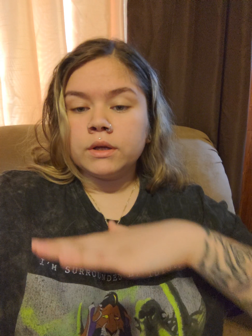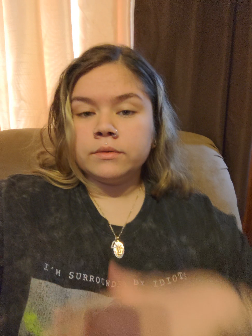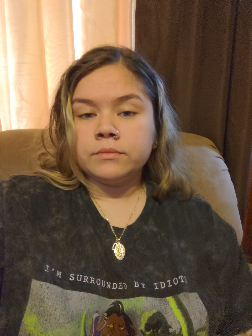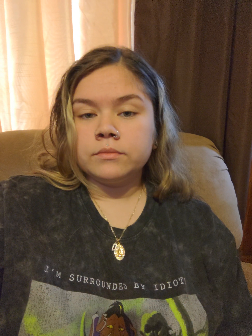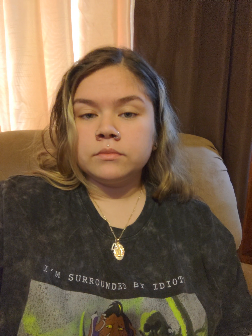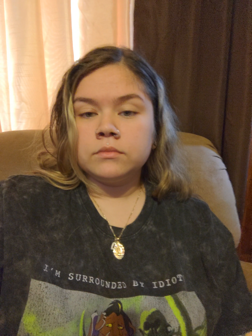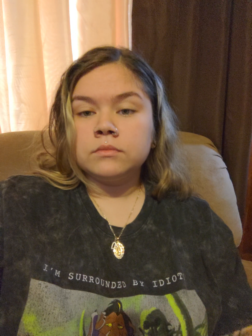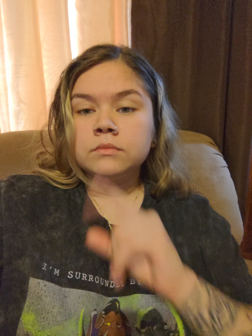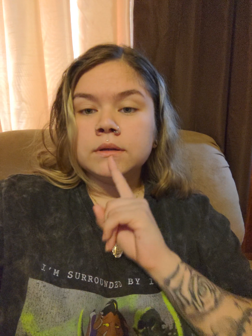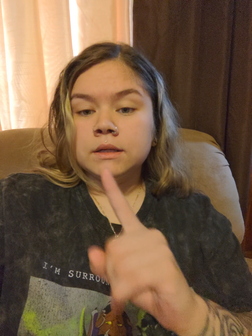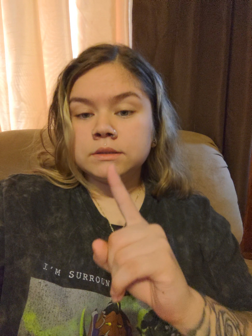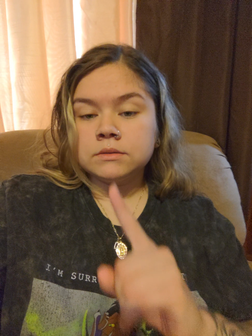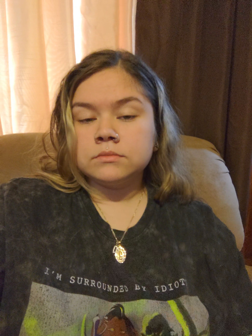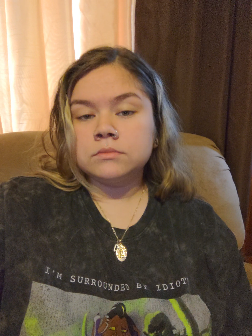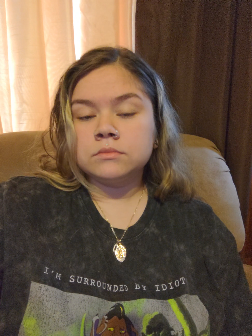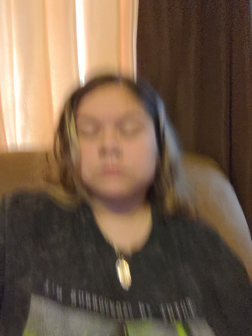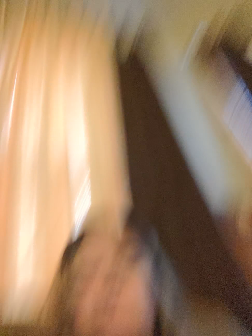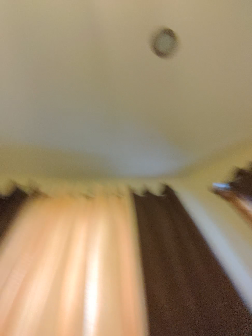is